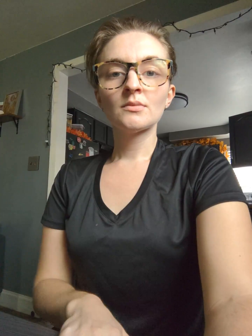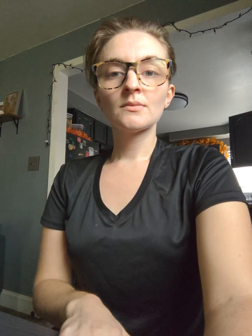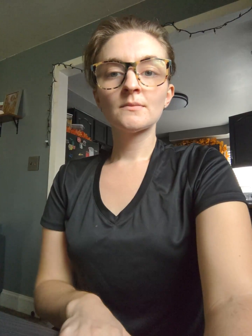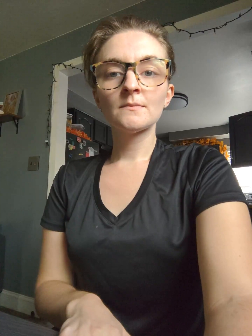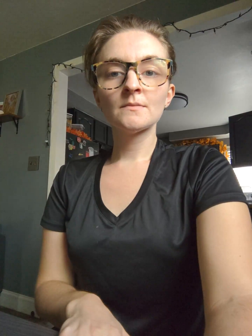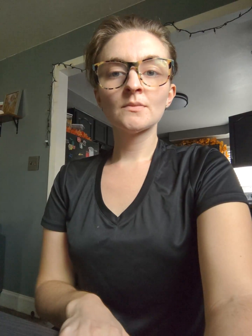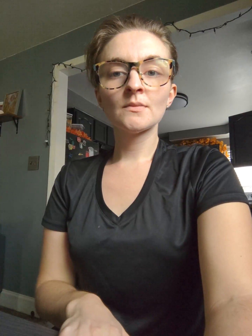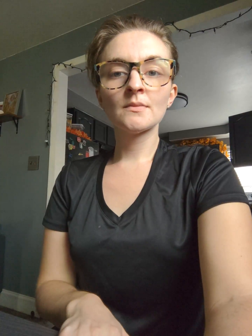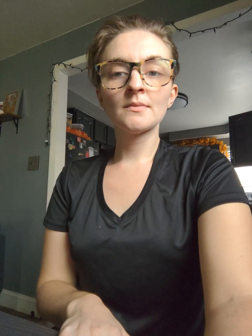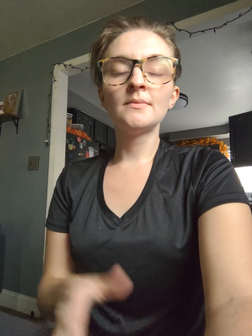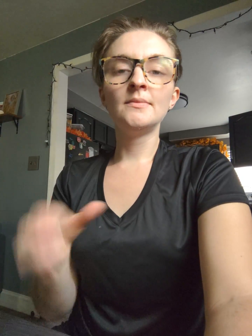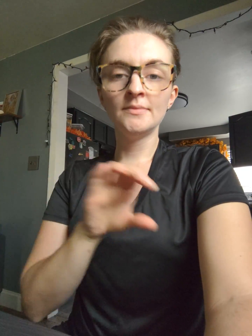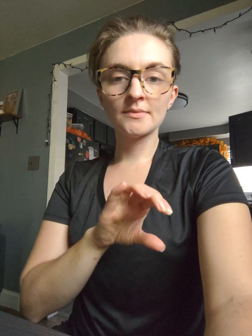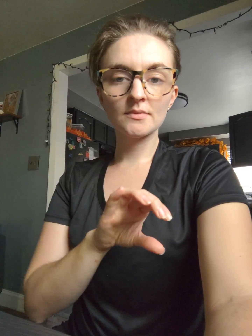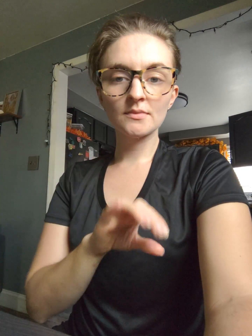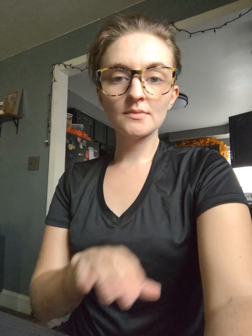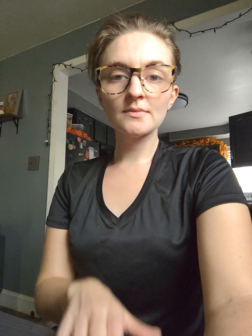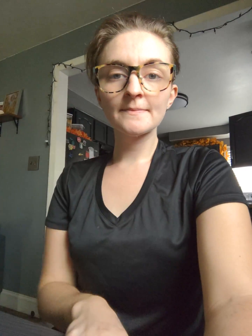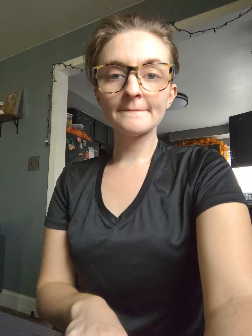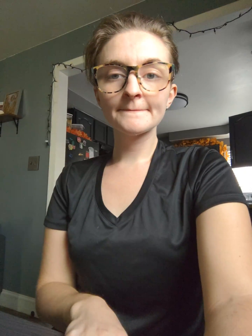dump